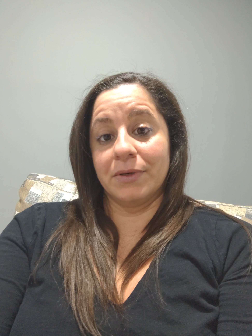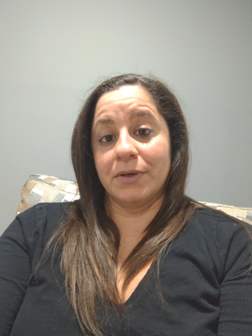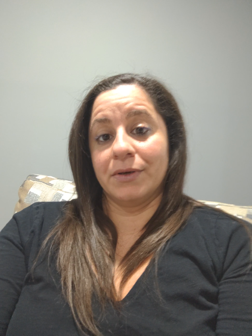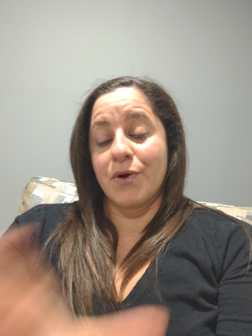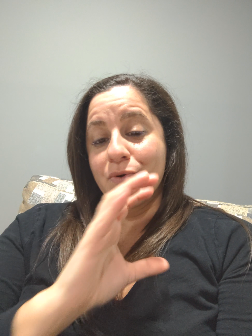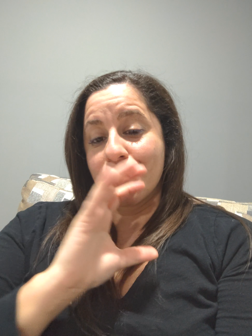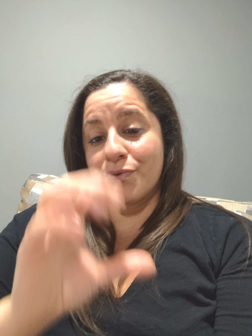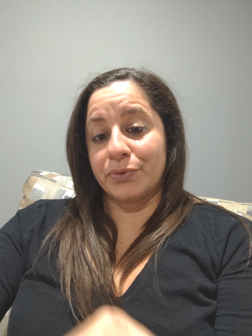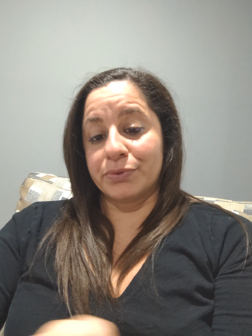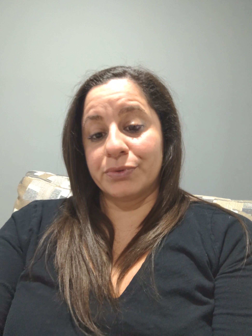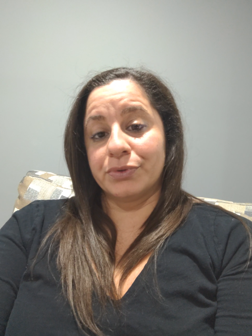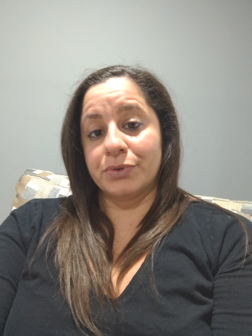old